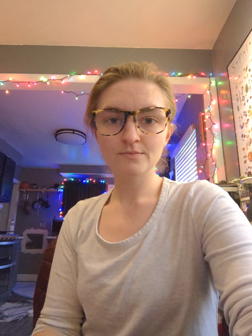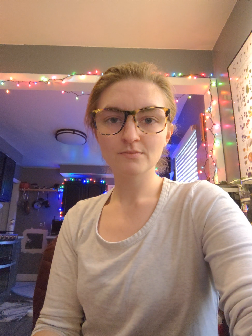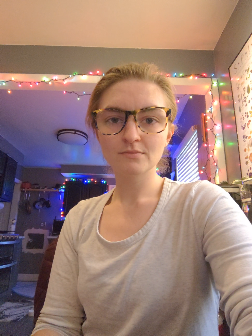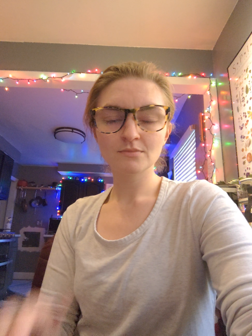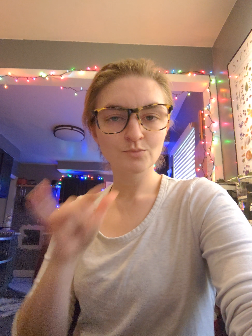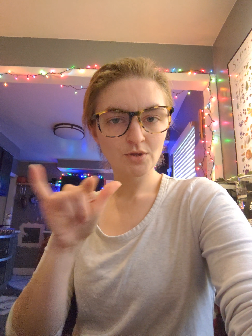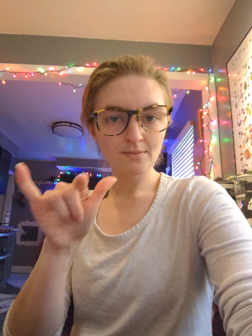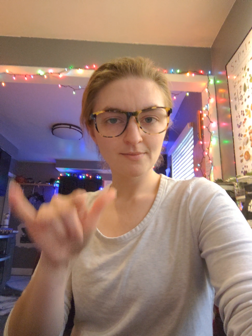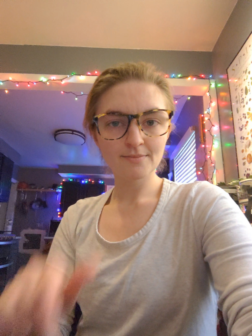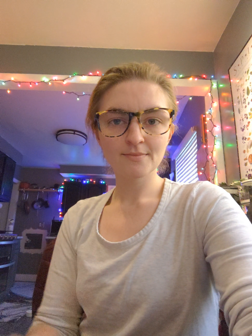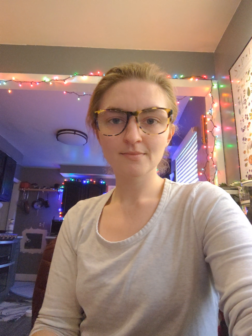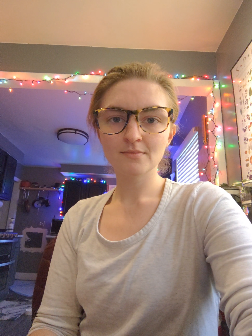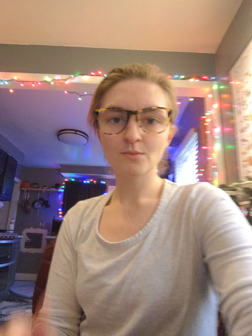airplane